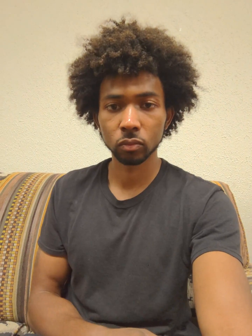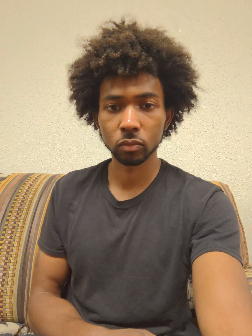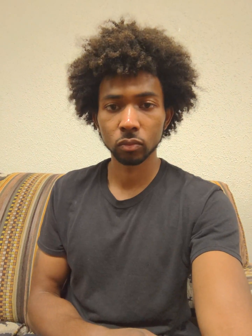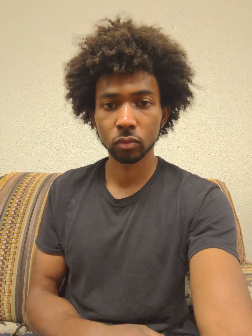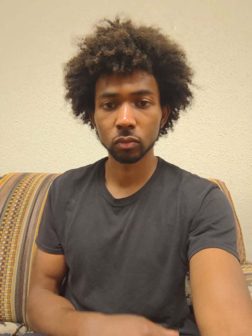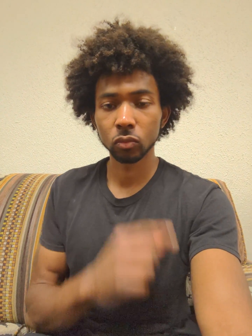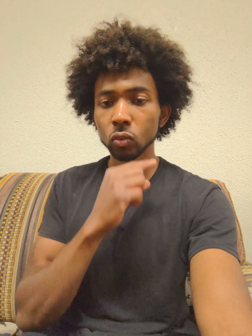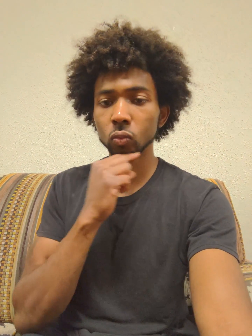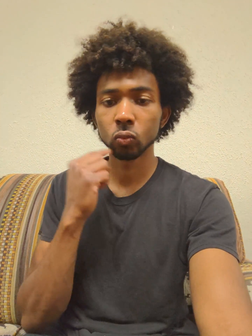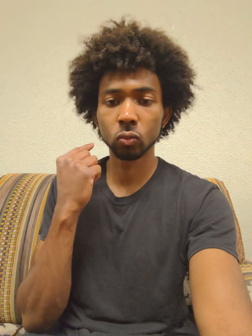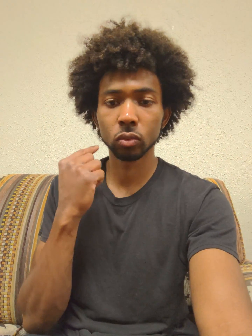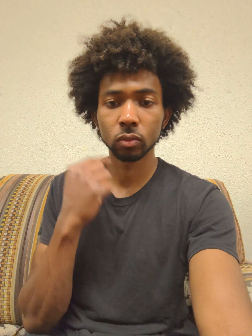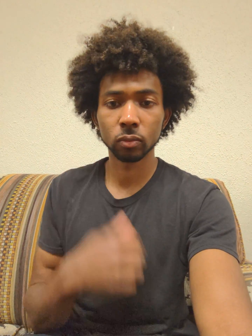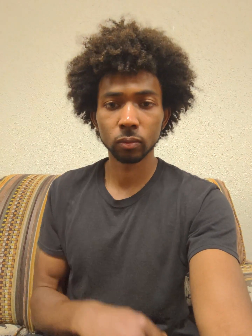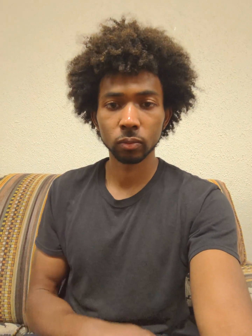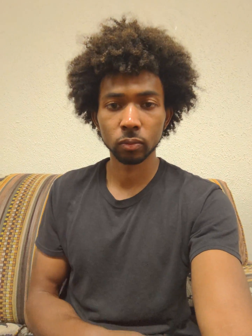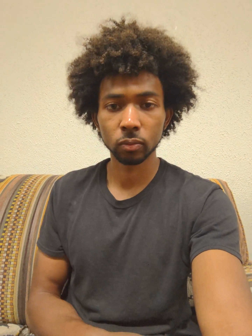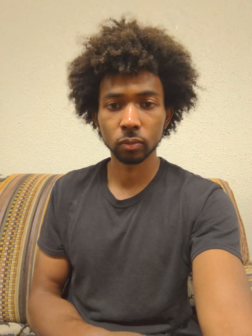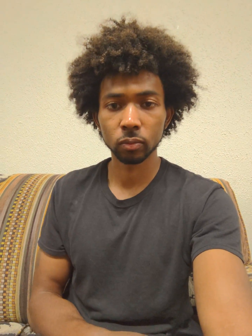glue